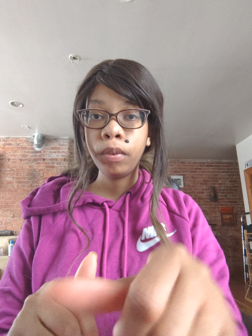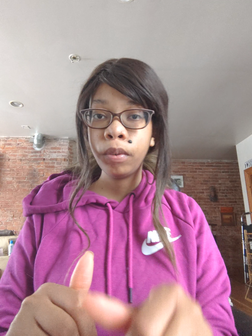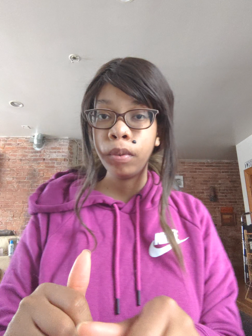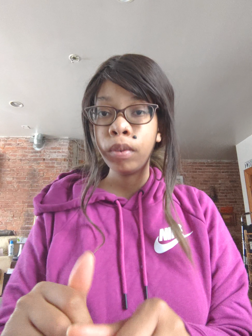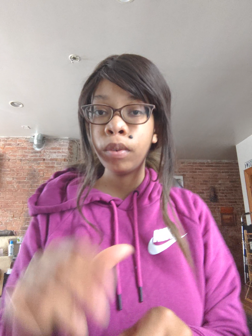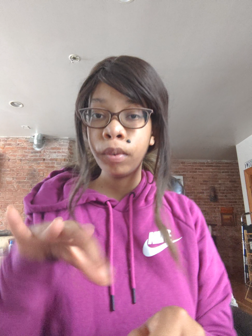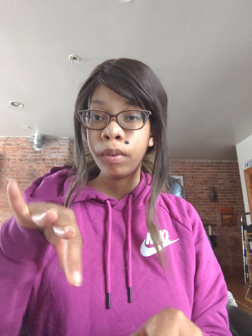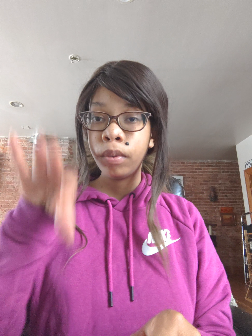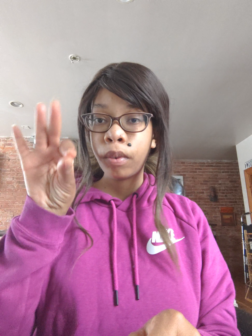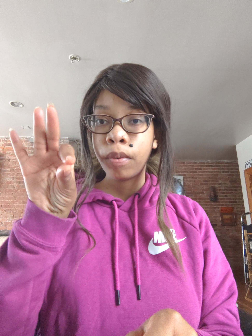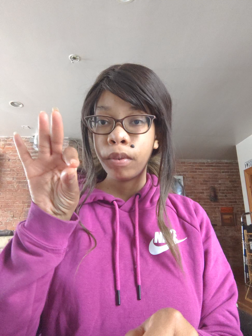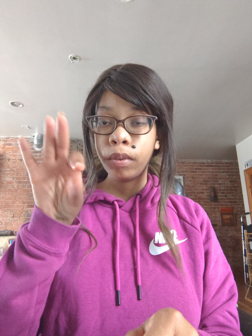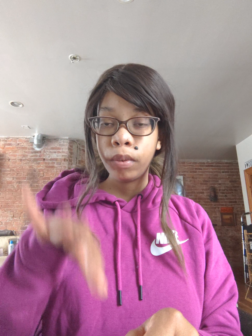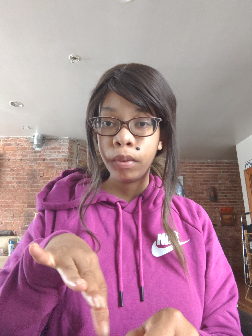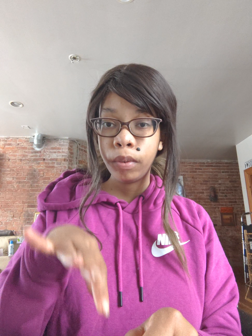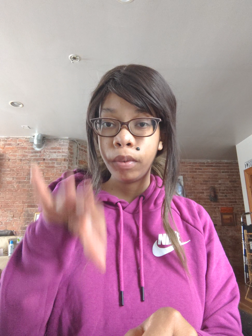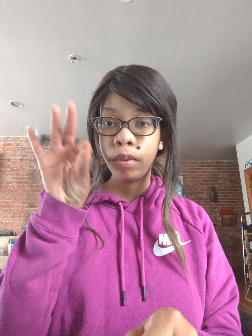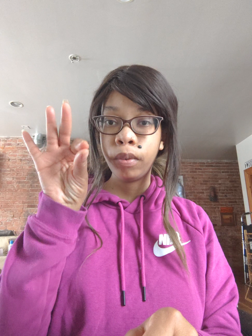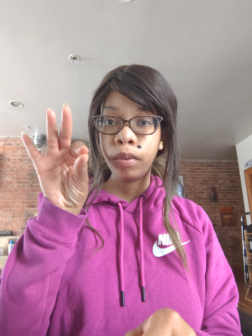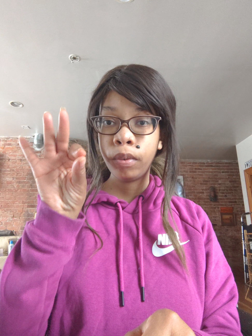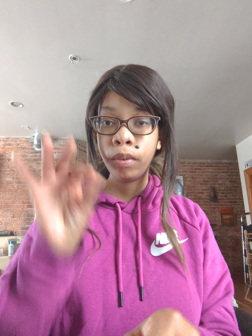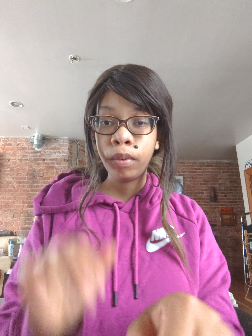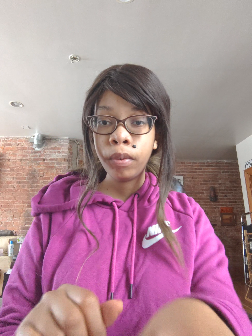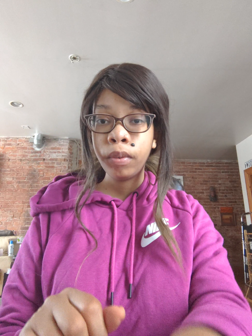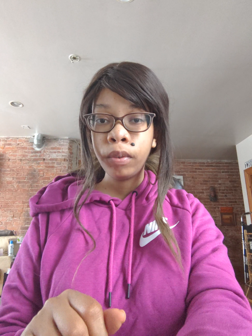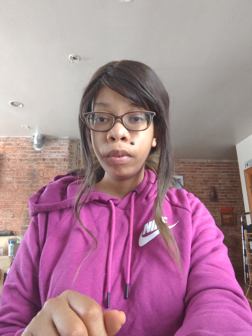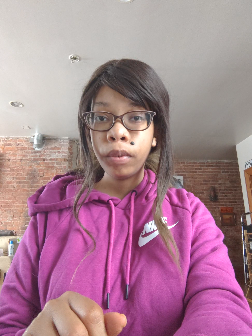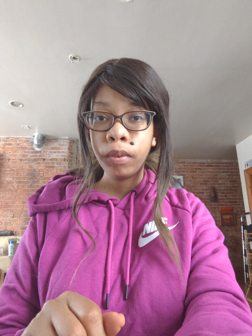find